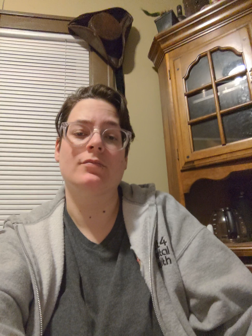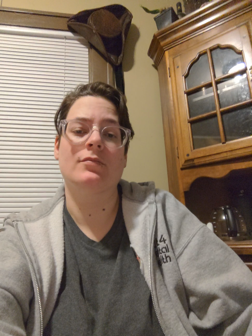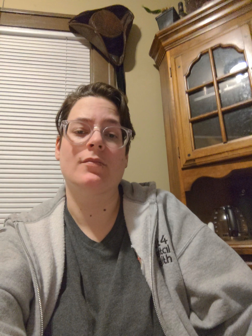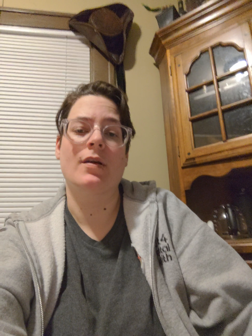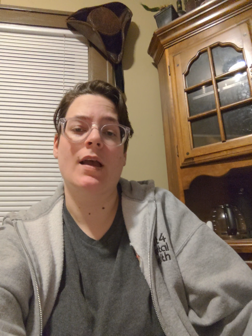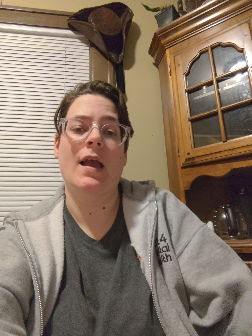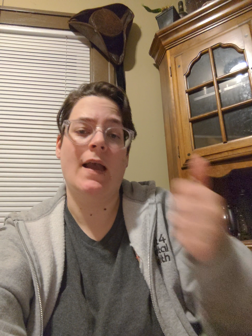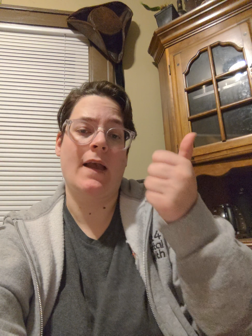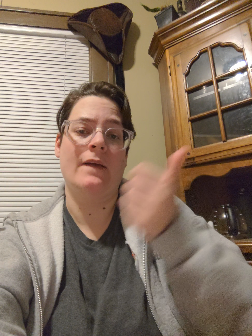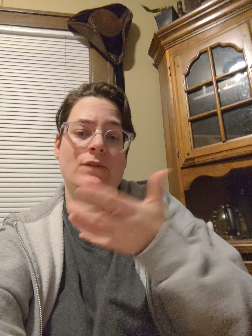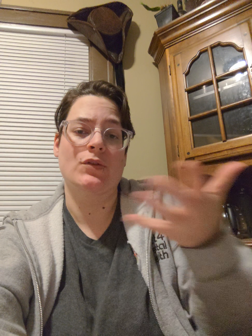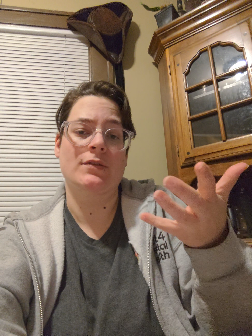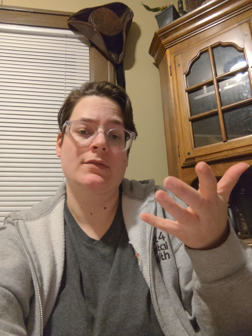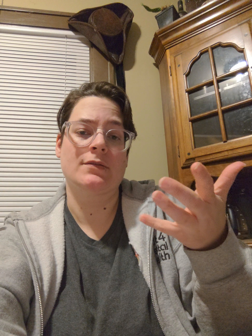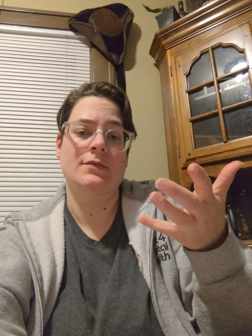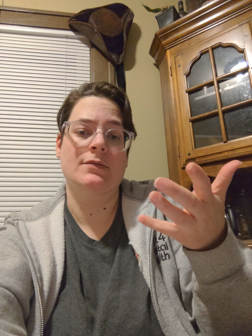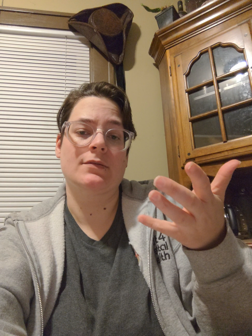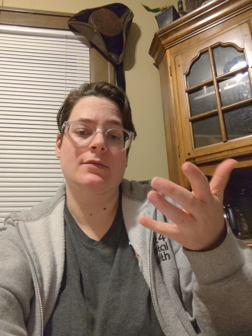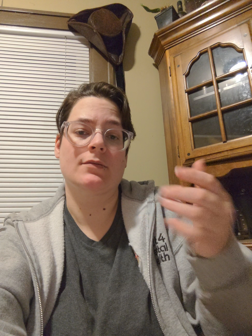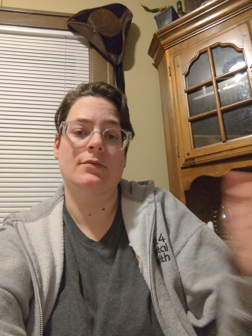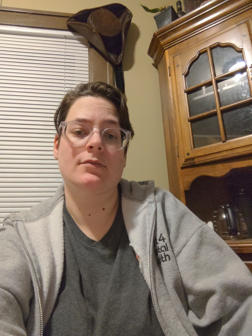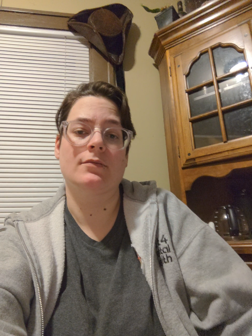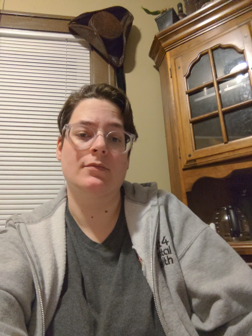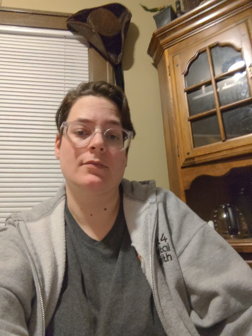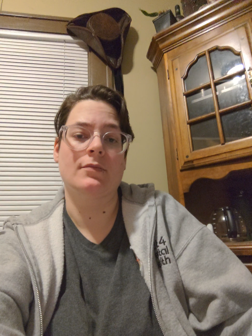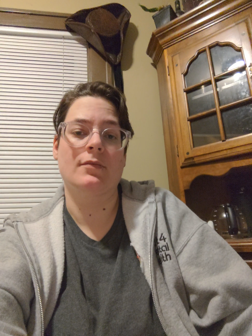every